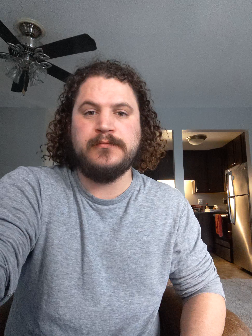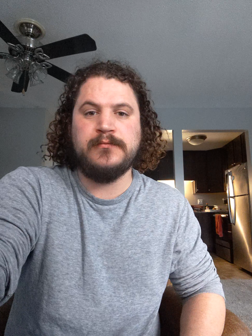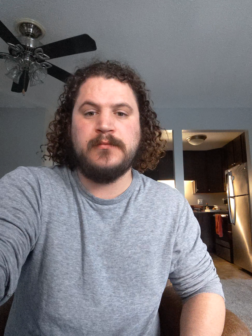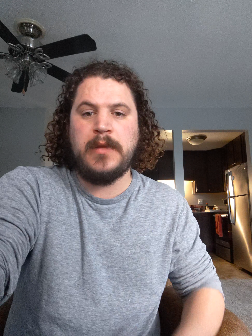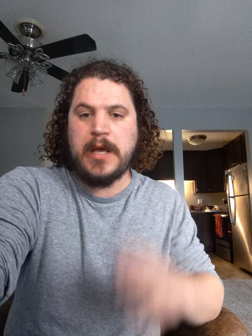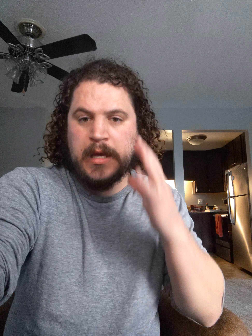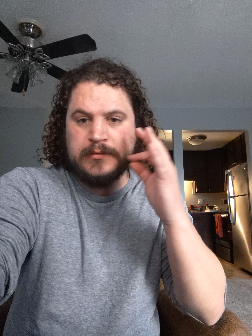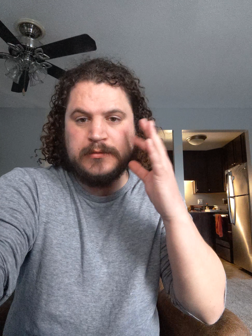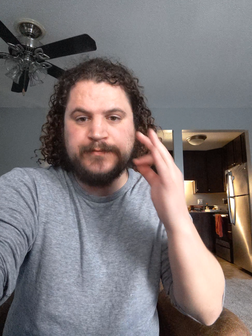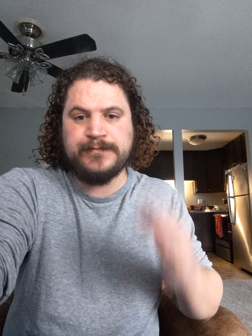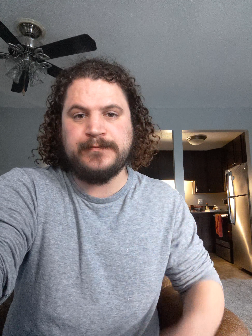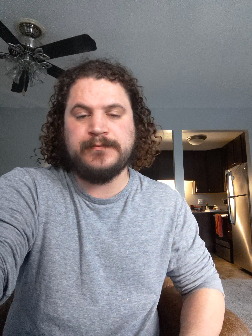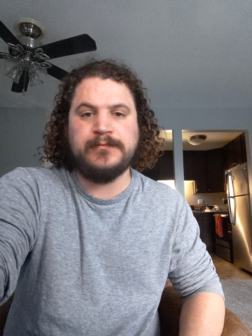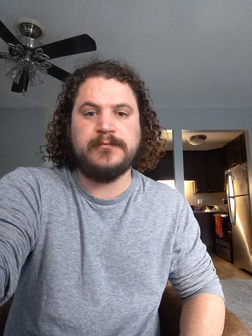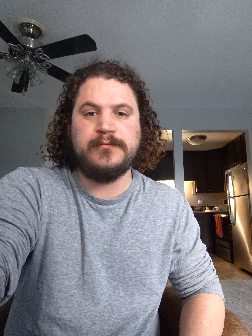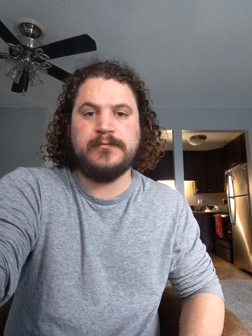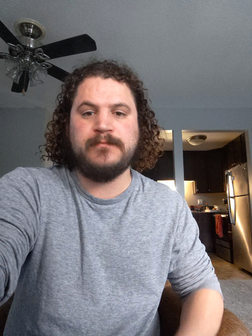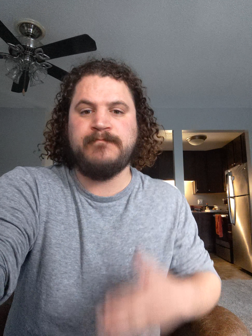cat